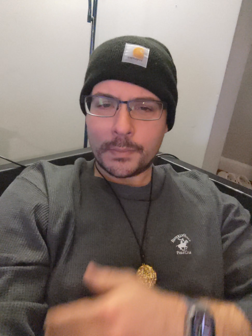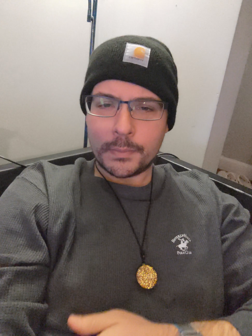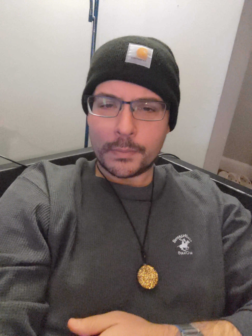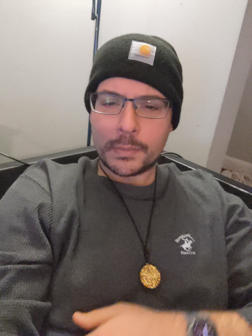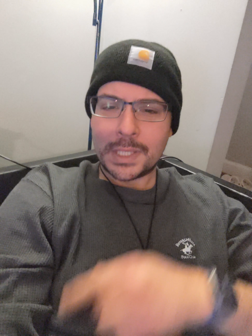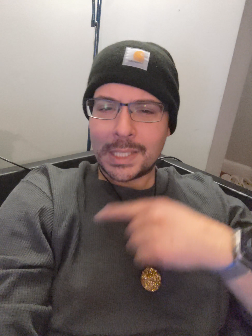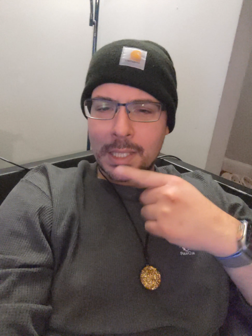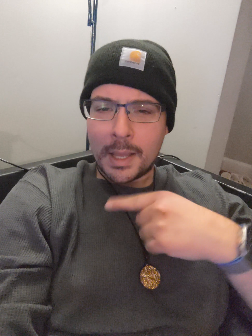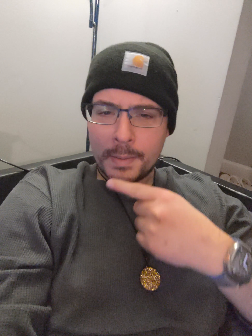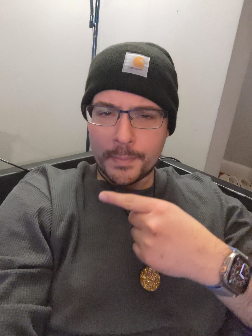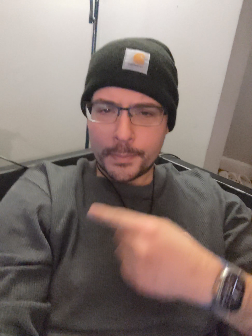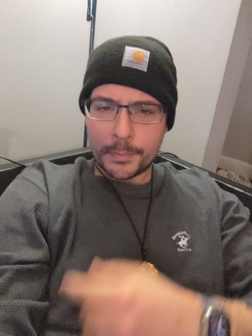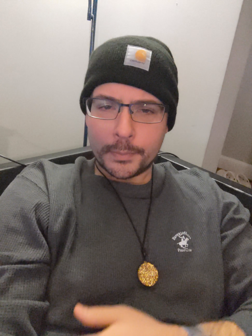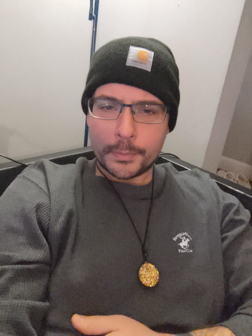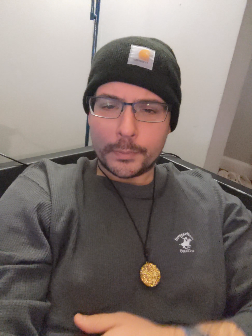say